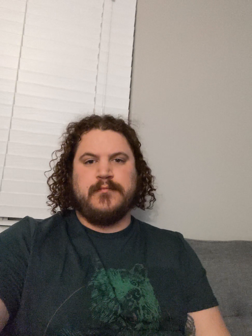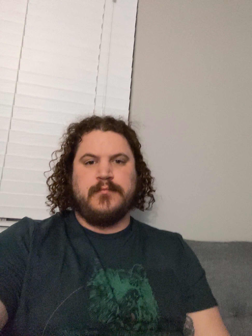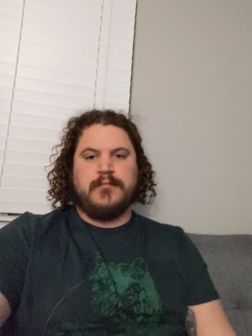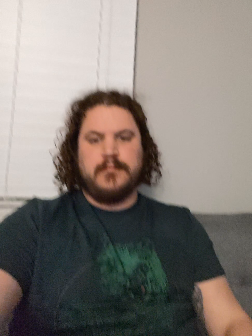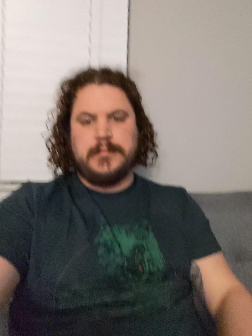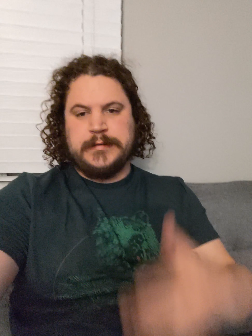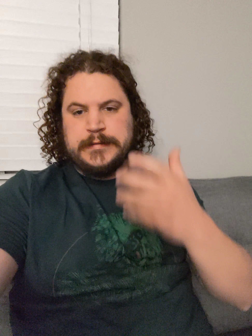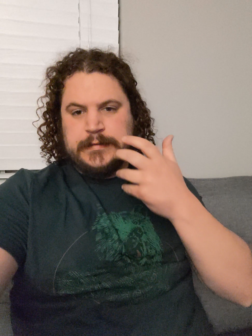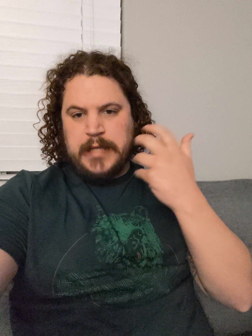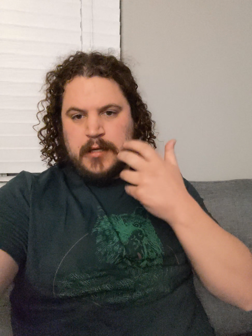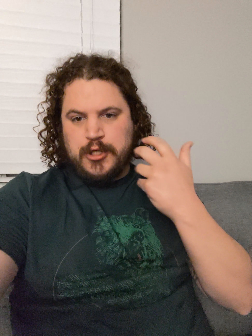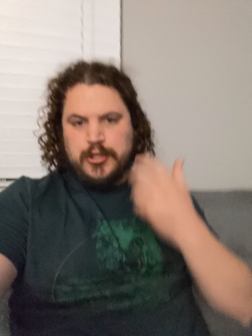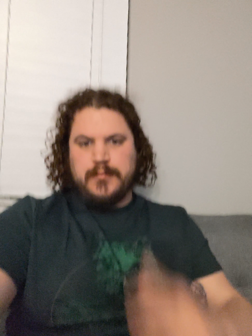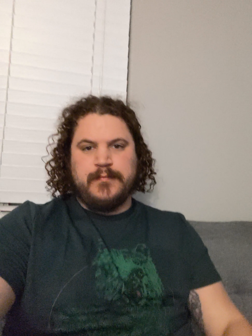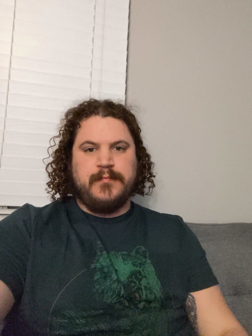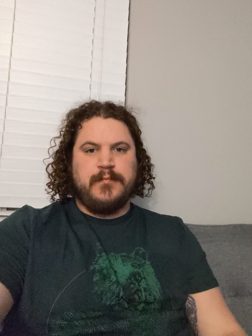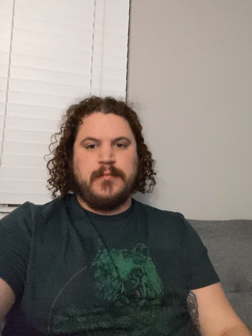tiger